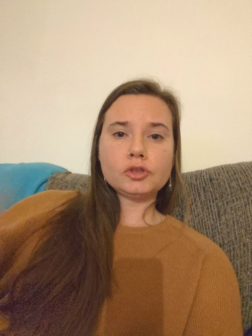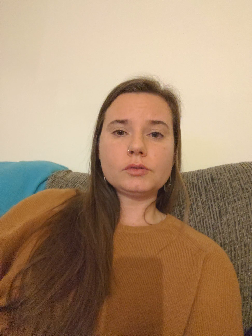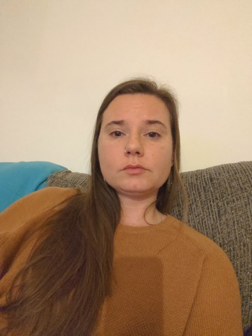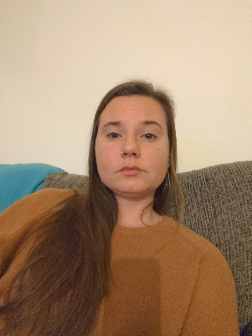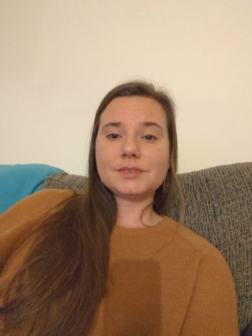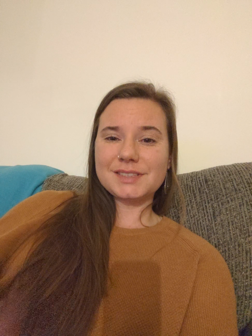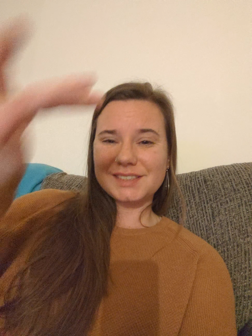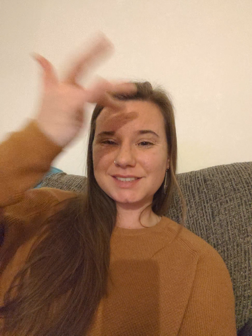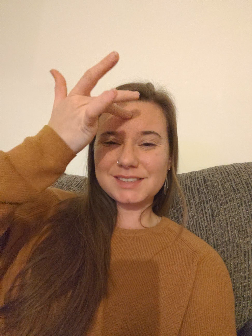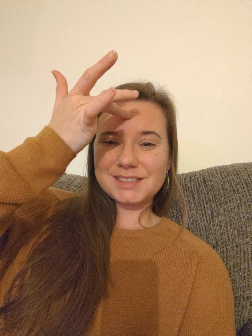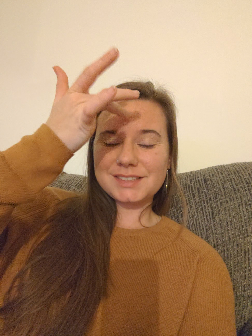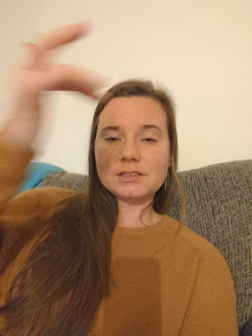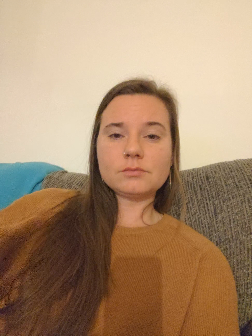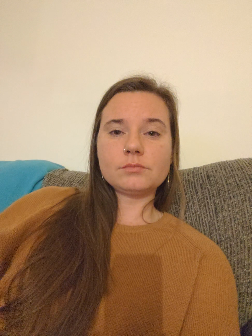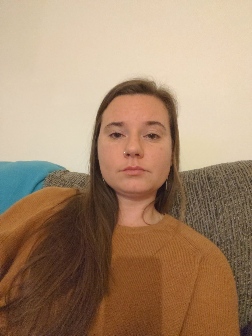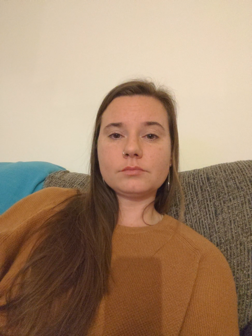sick